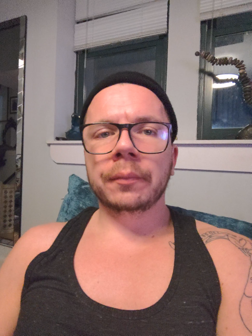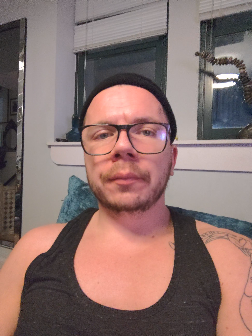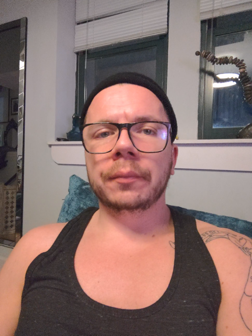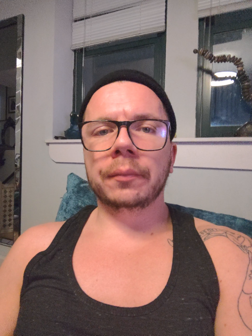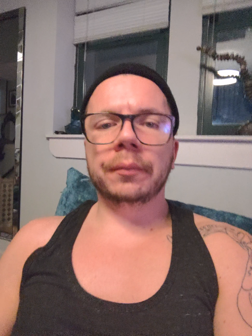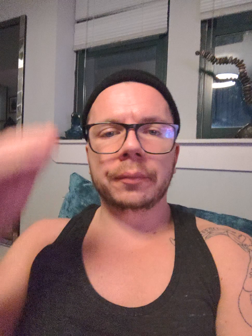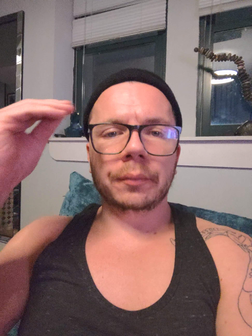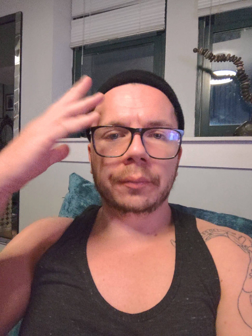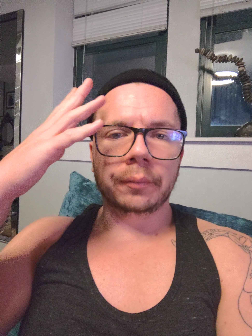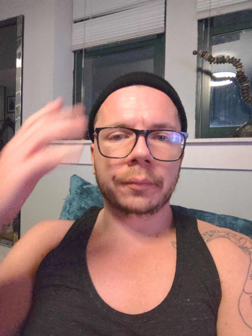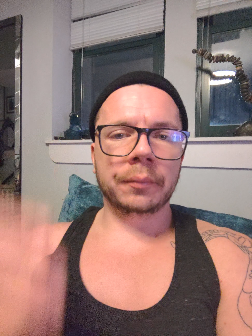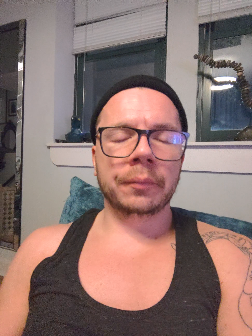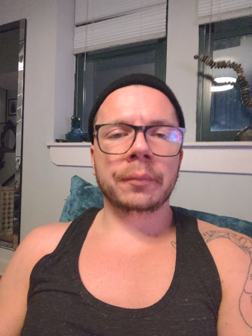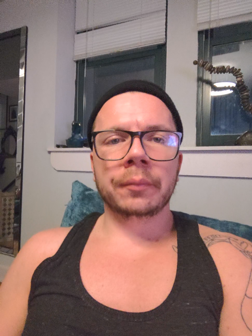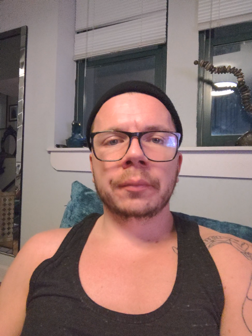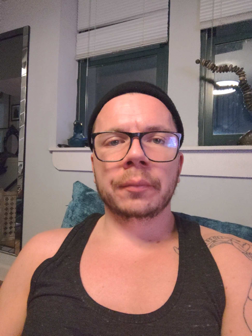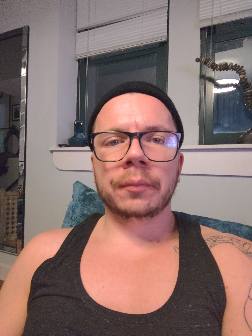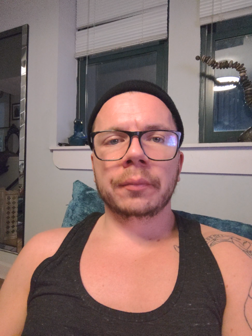shower